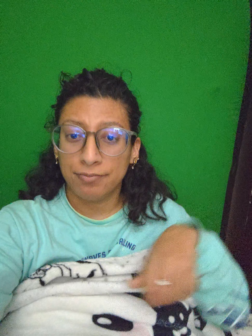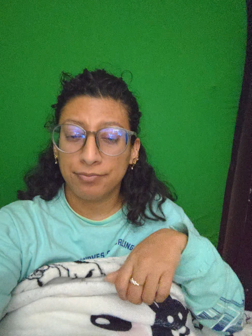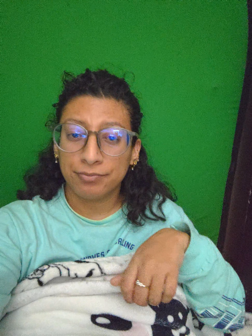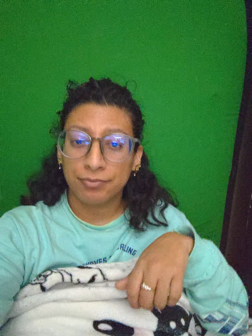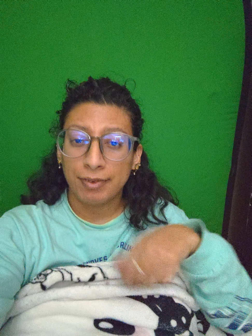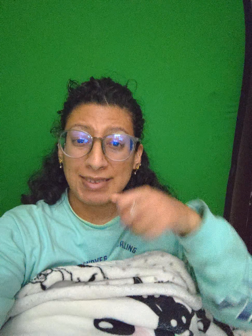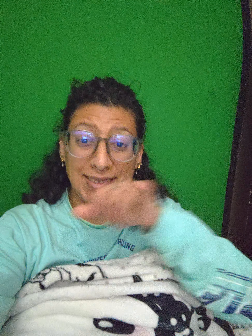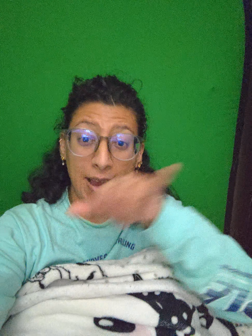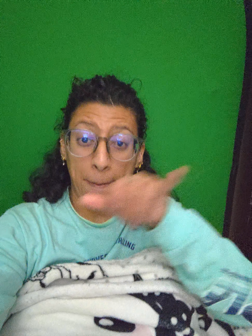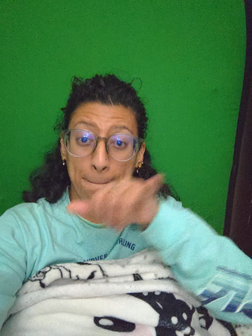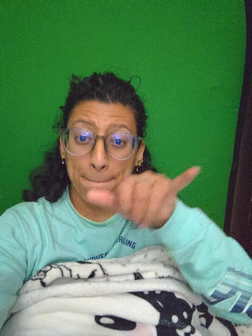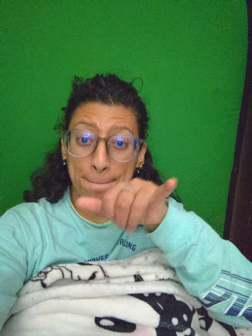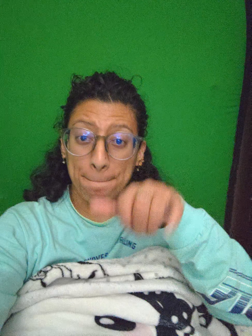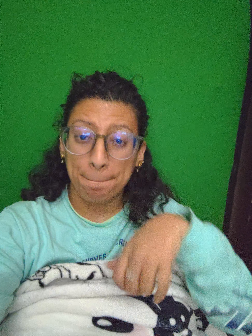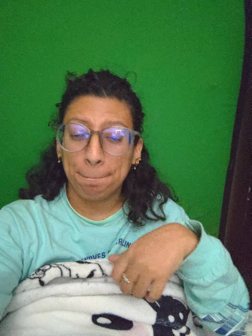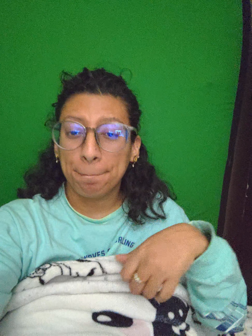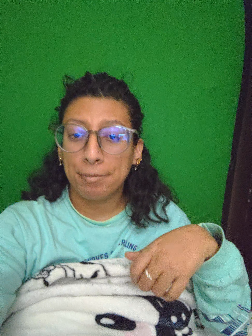same